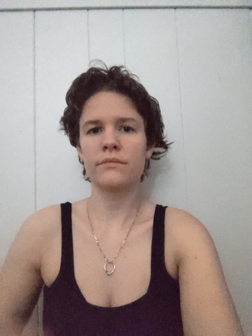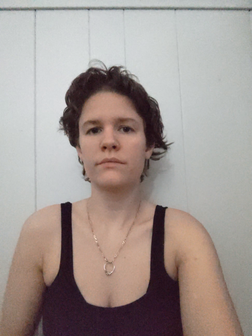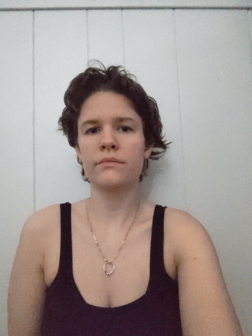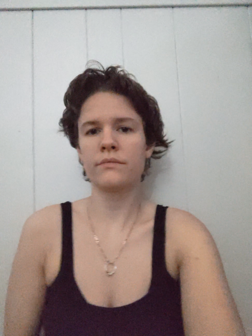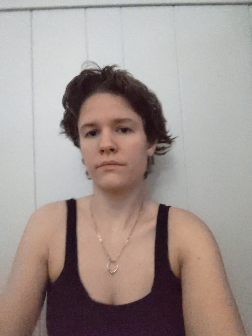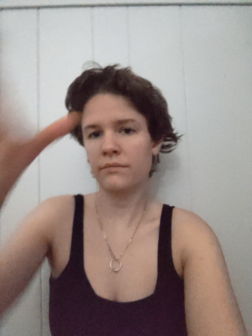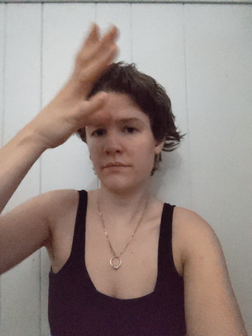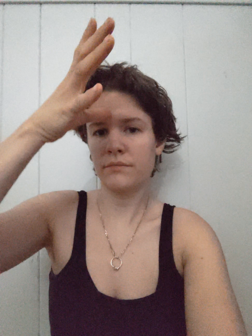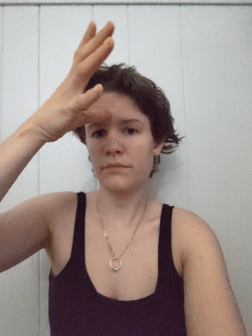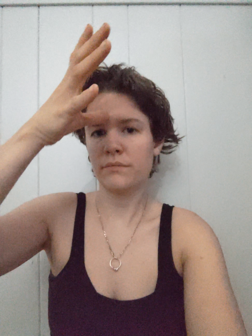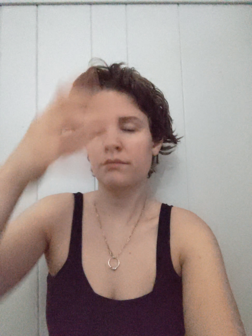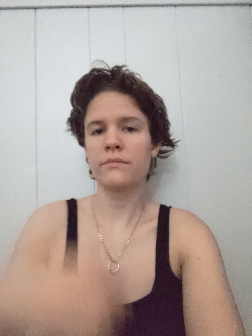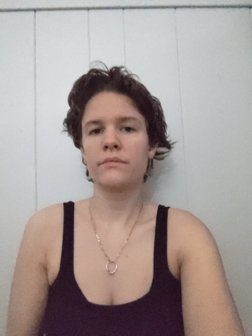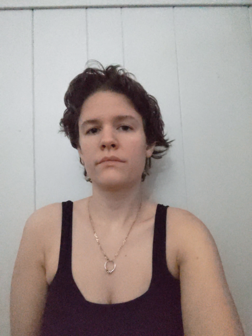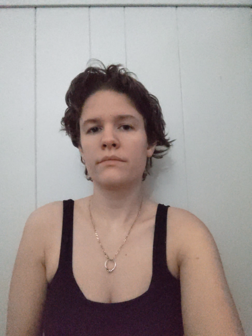dad